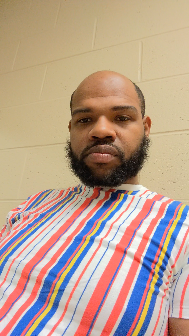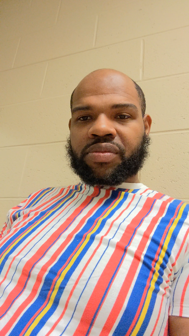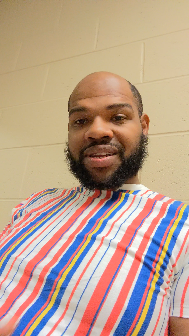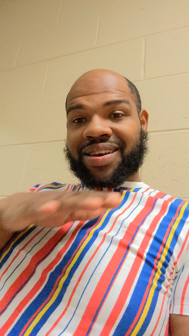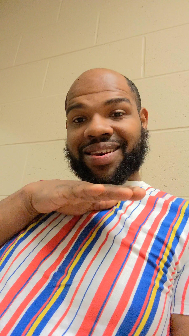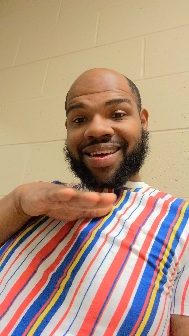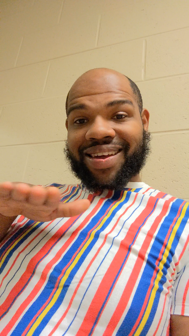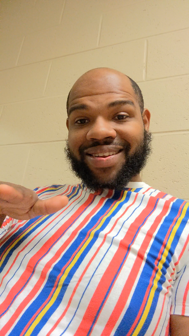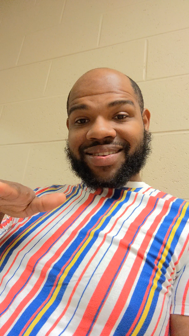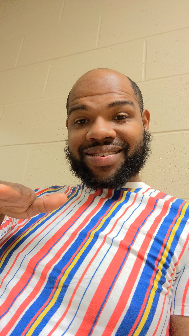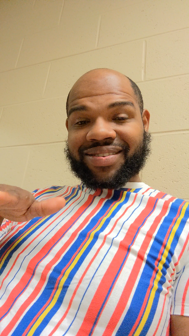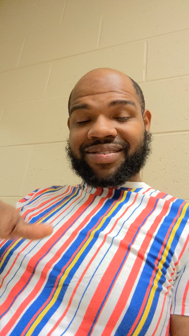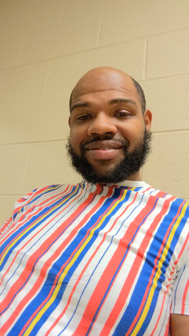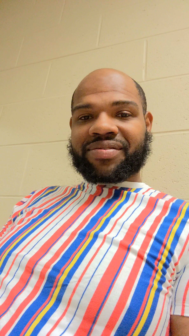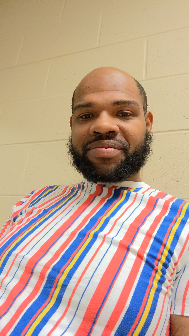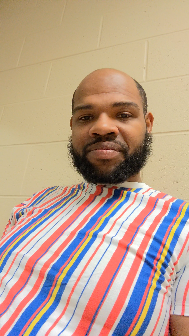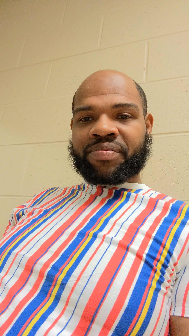nice